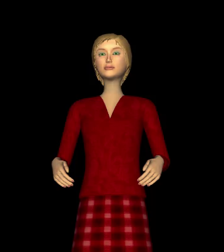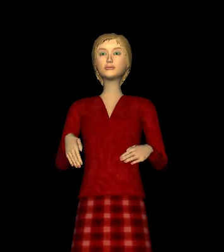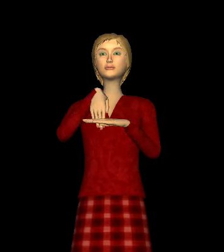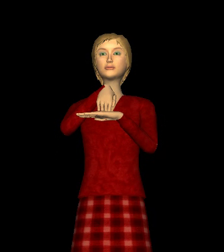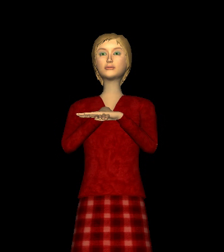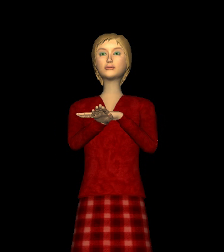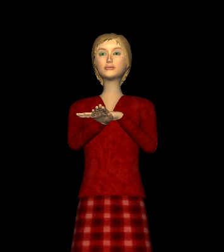قبو